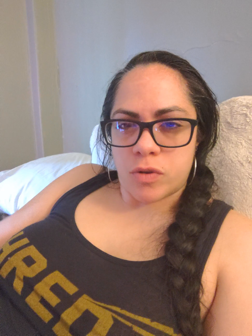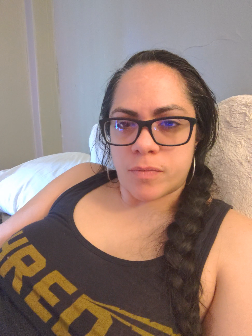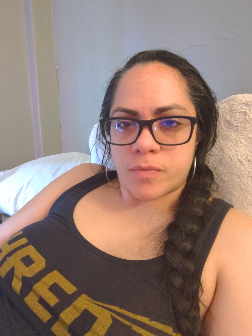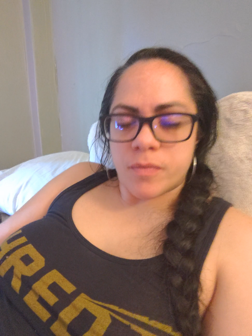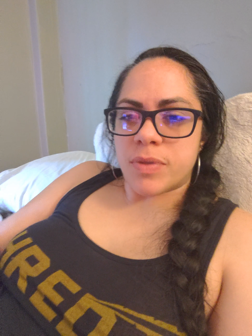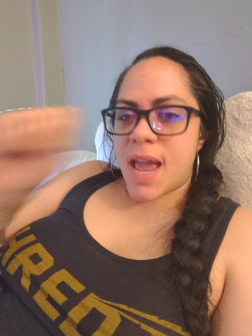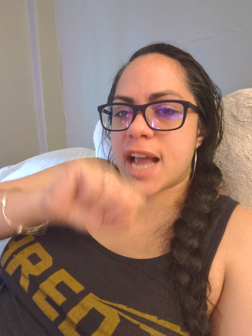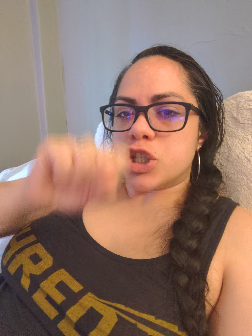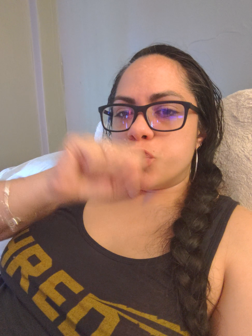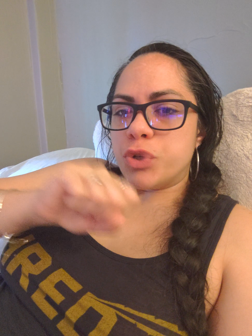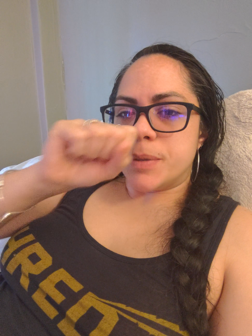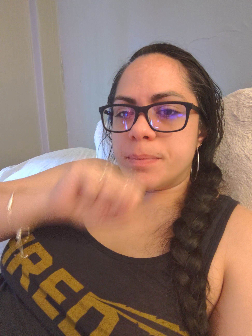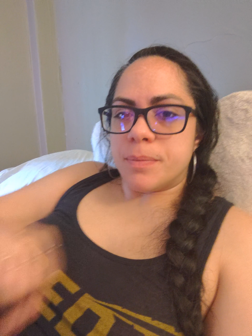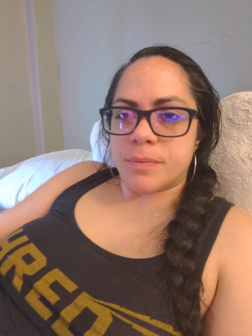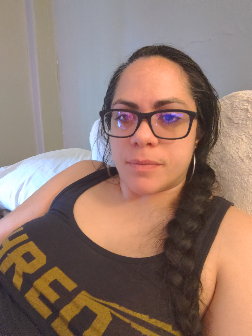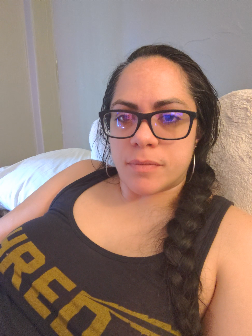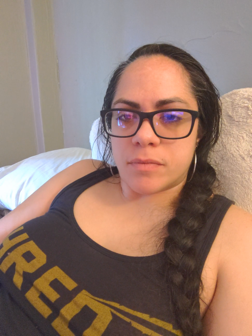ice cream